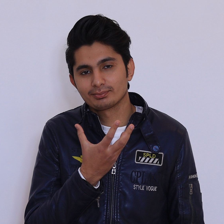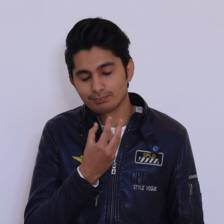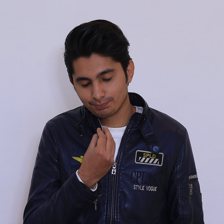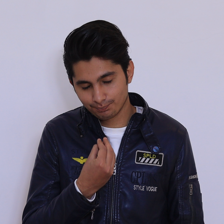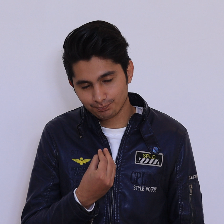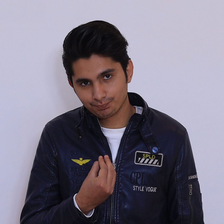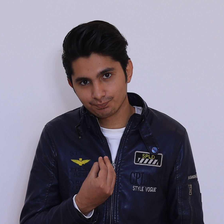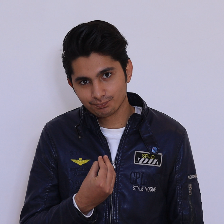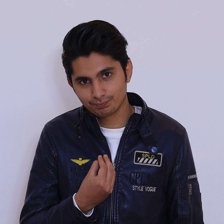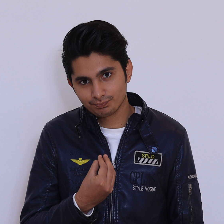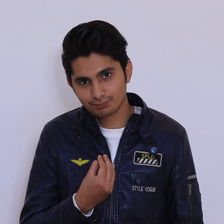sad